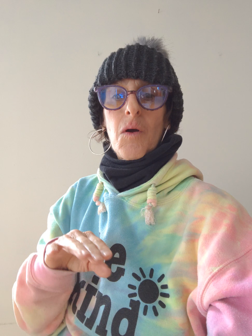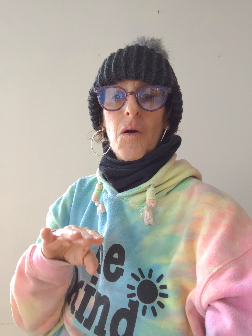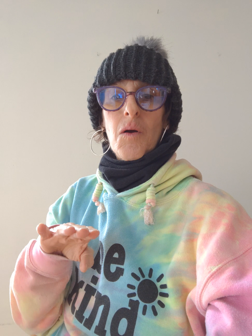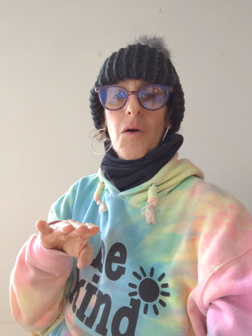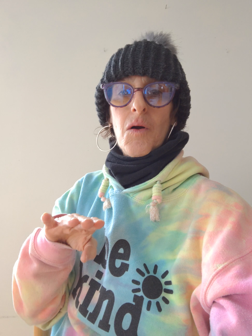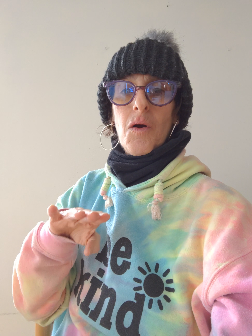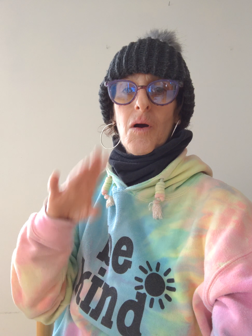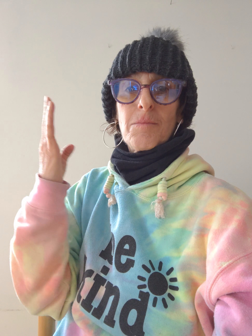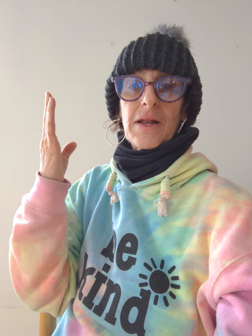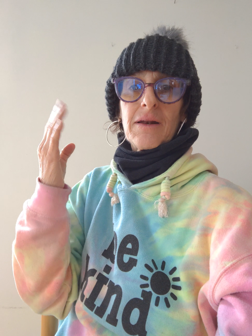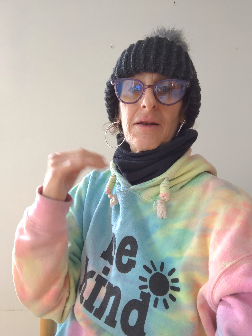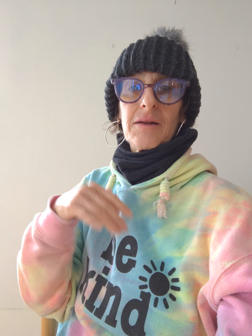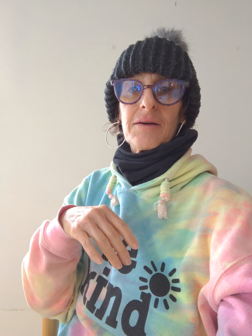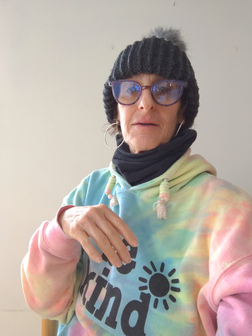open